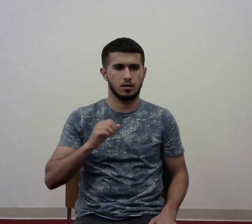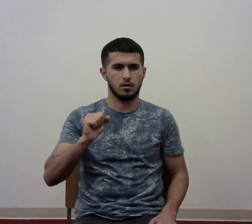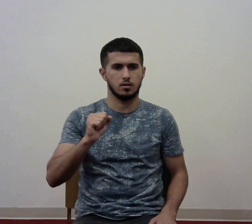A